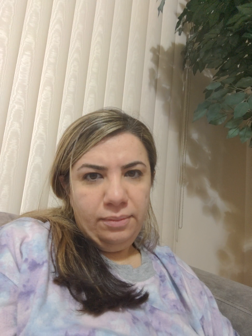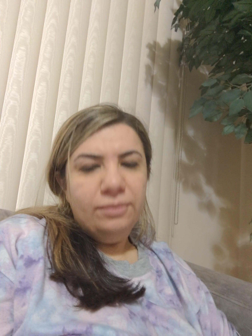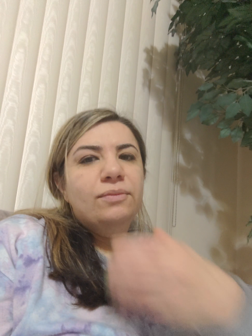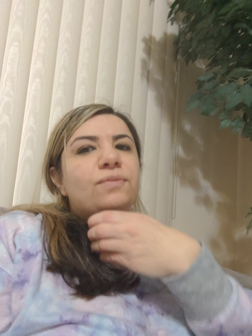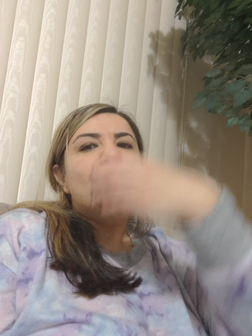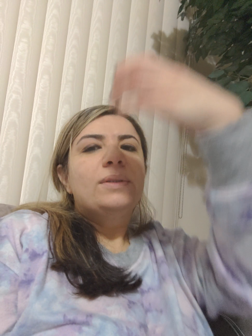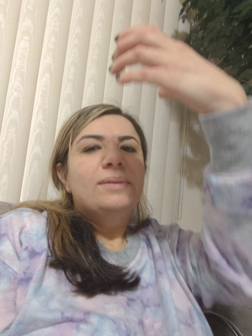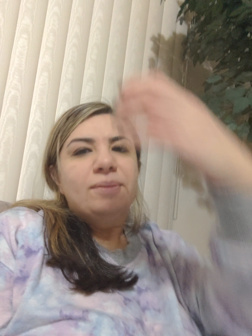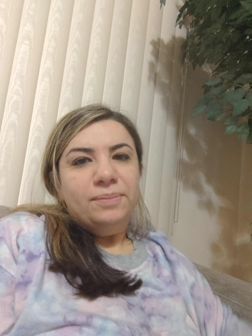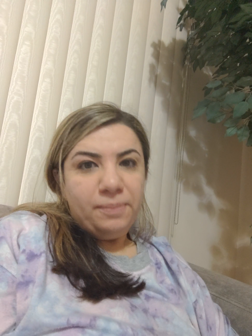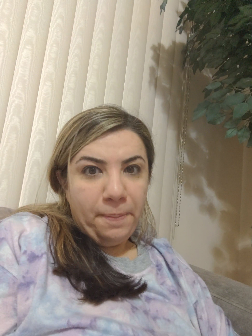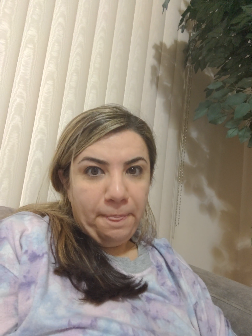giraffe